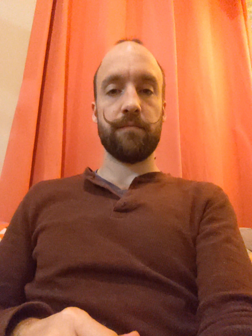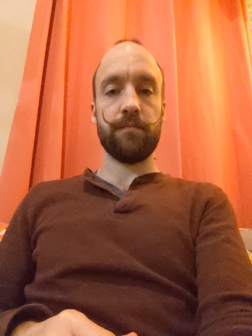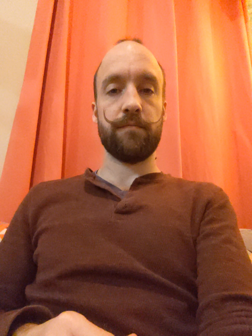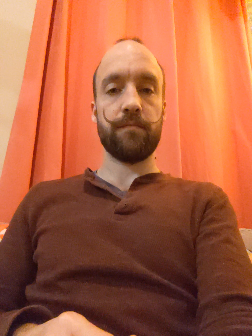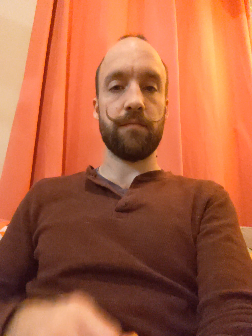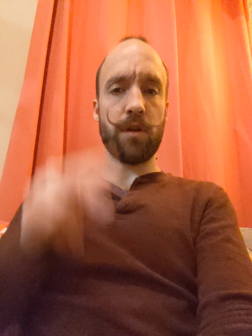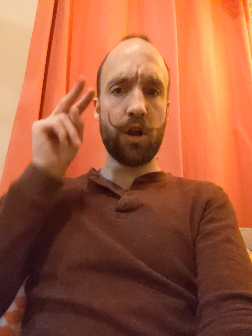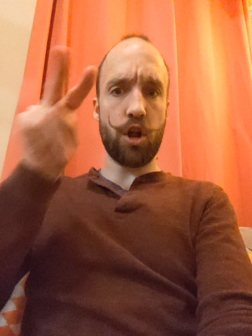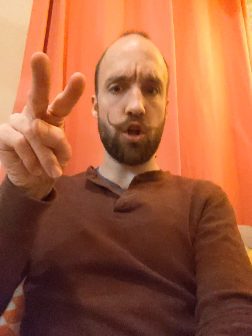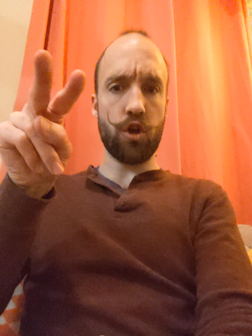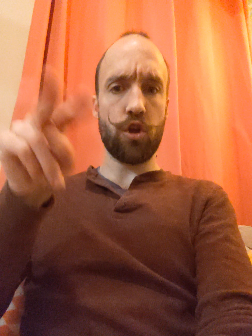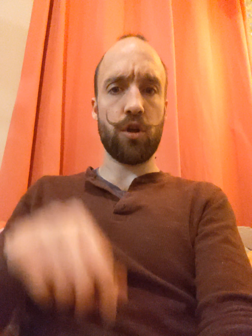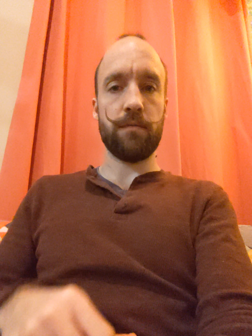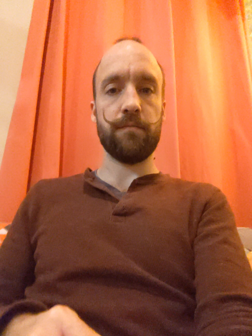look